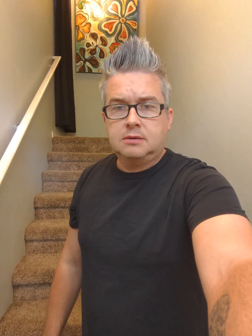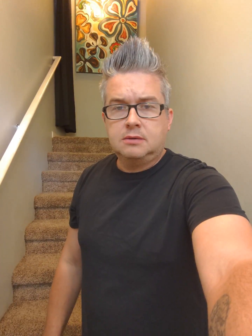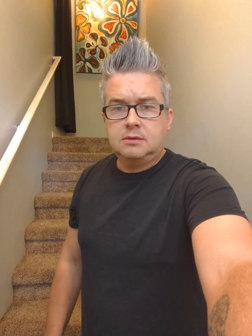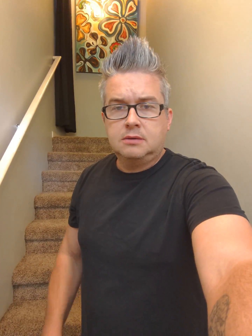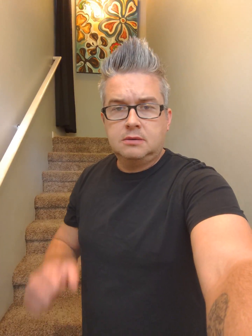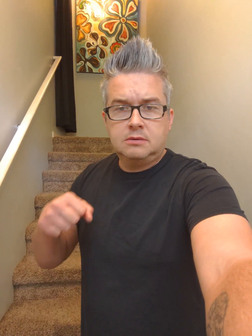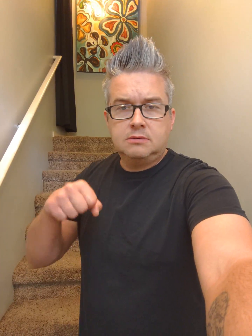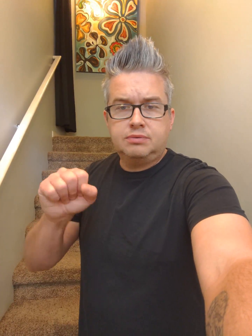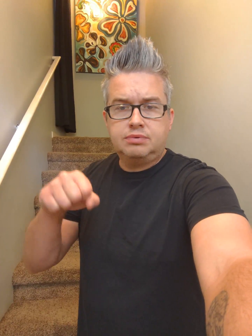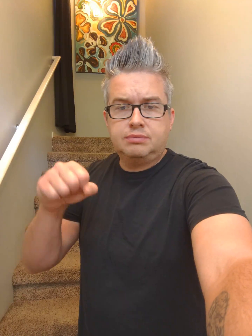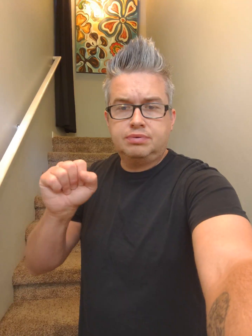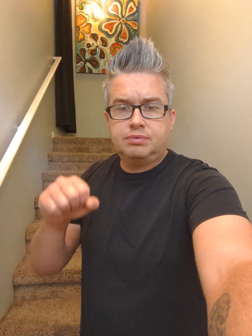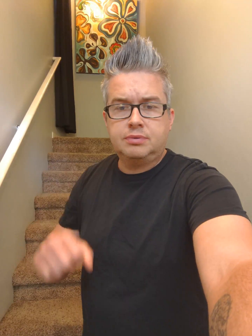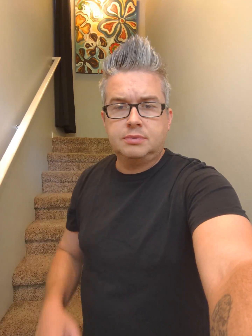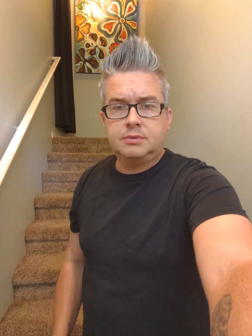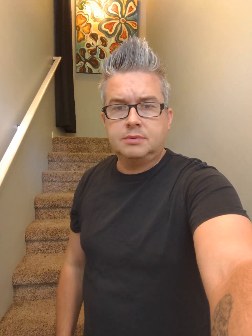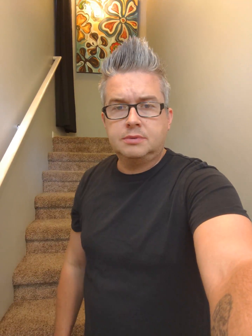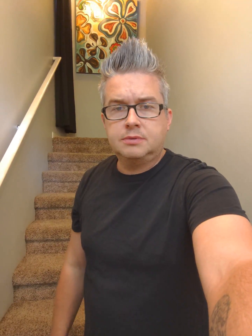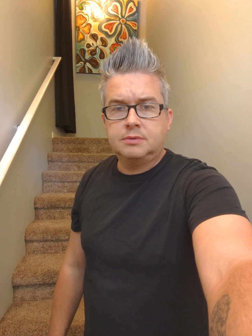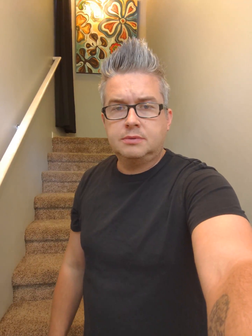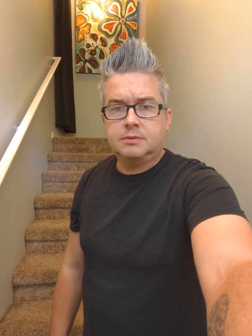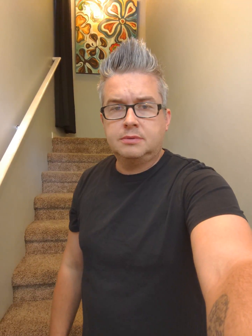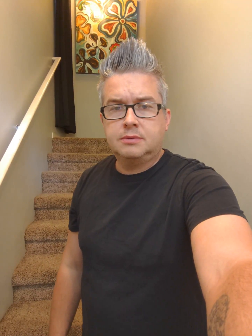motorcycle